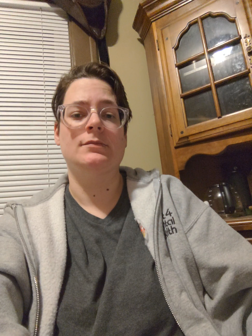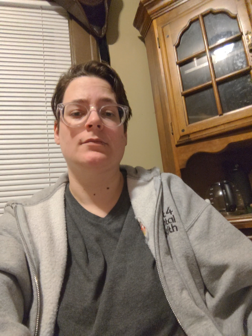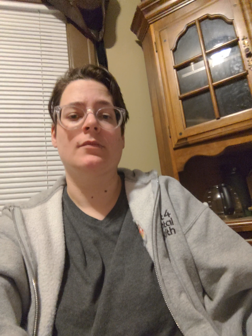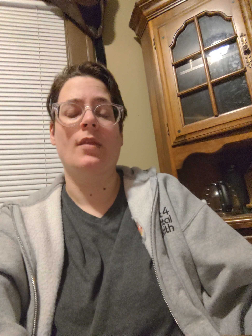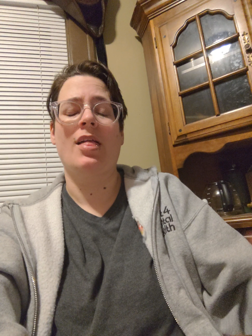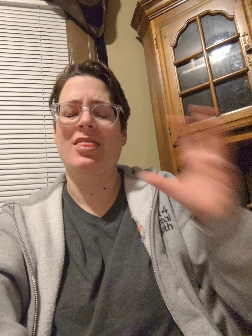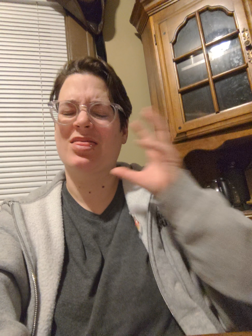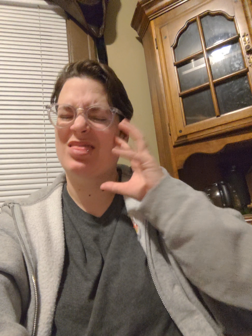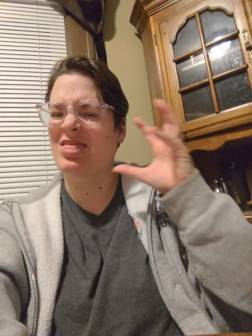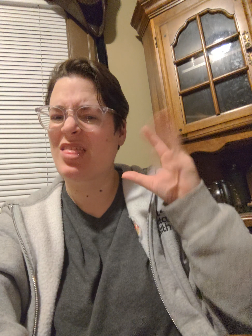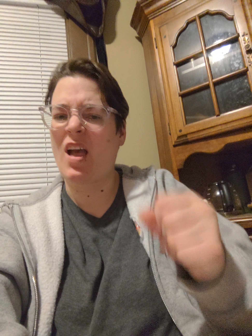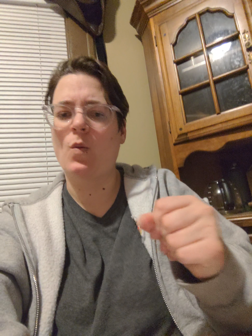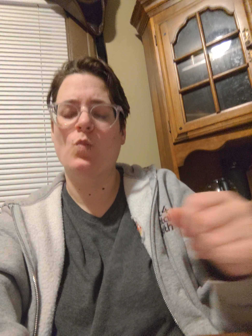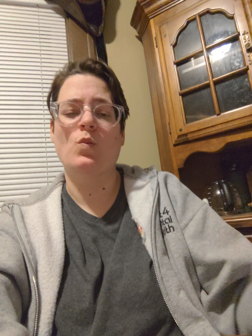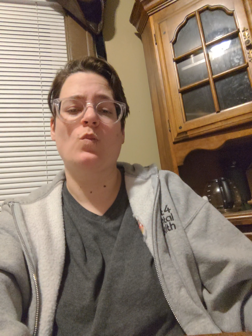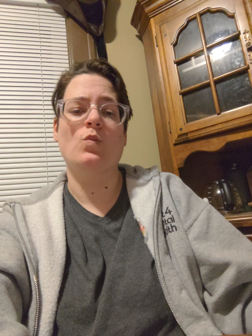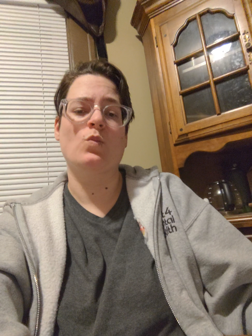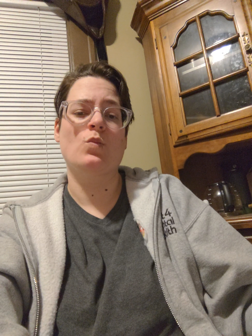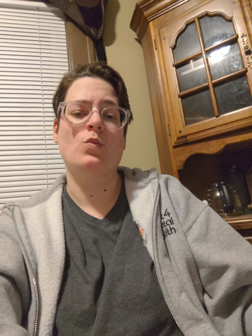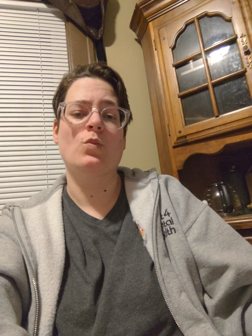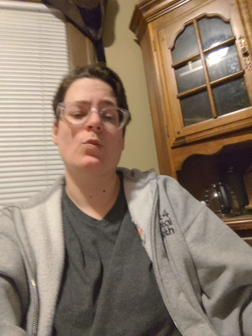loud